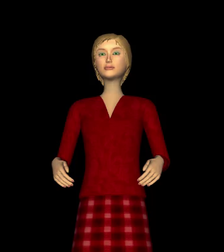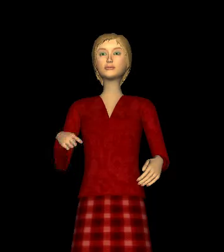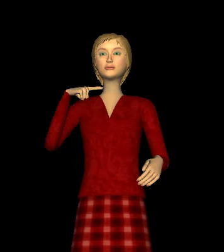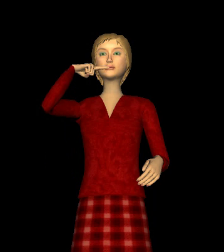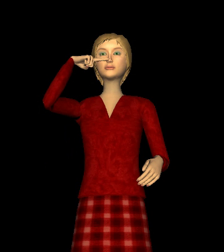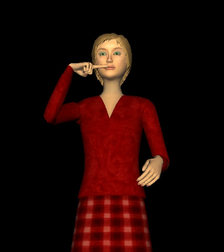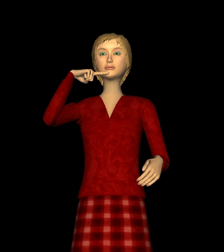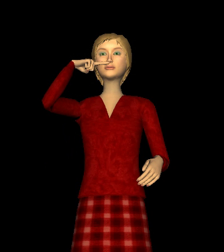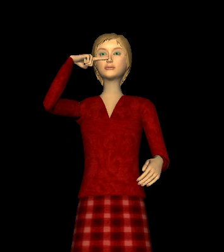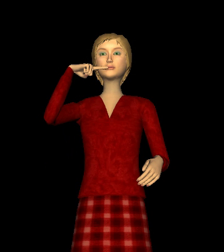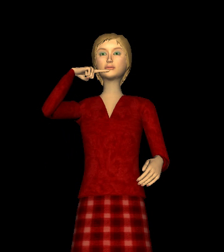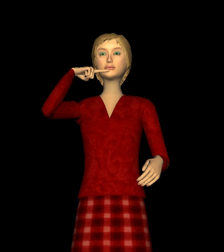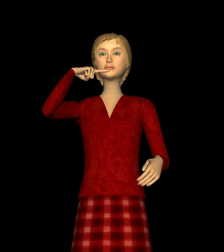يتحدث